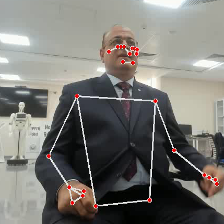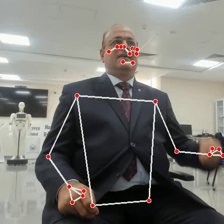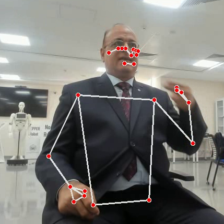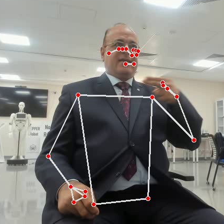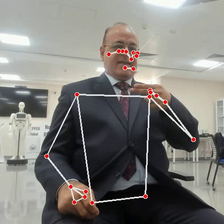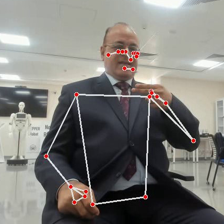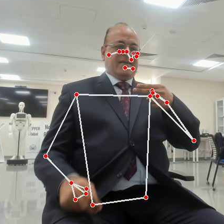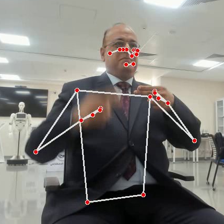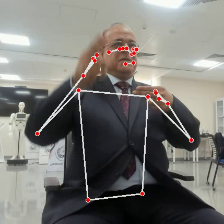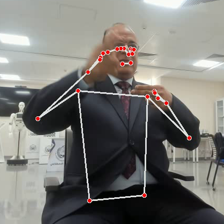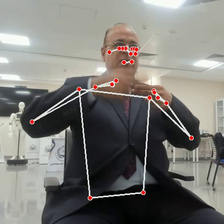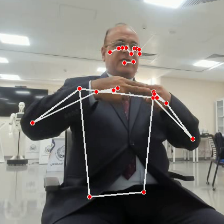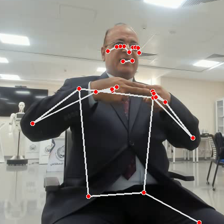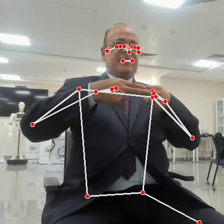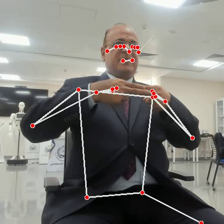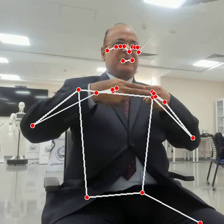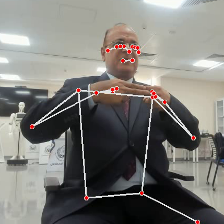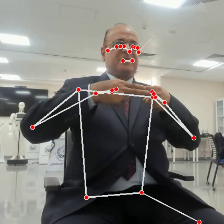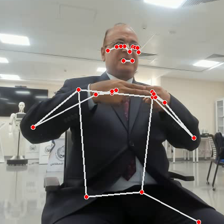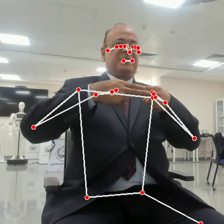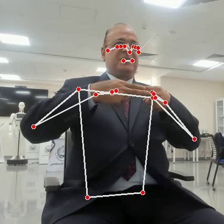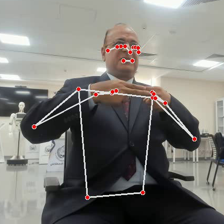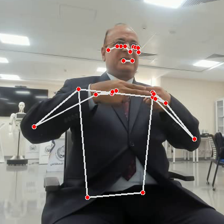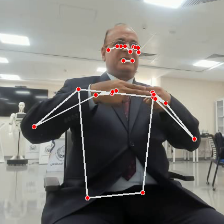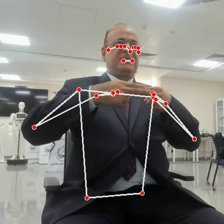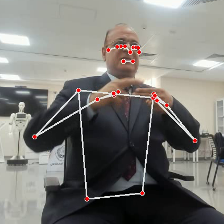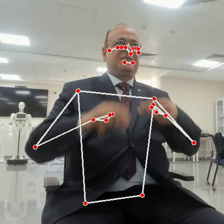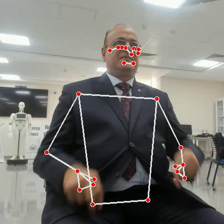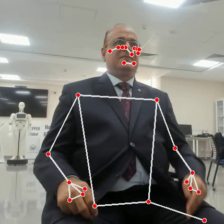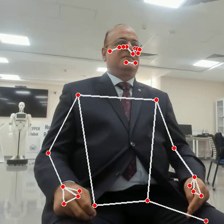mash mashy